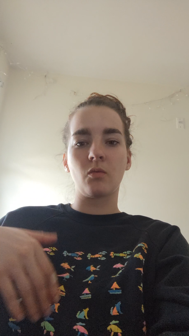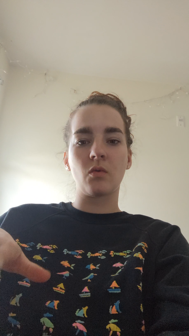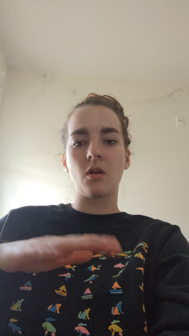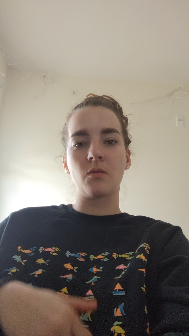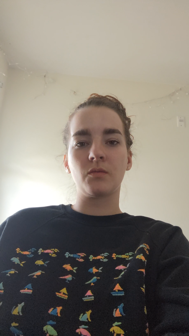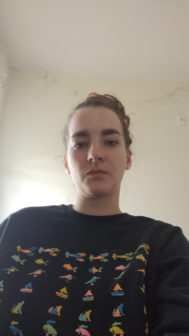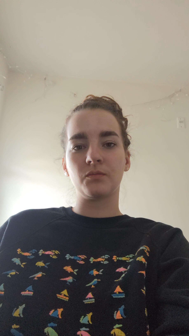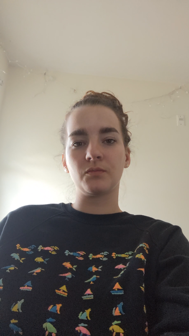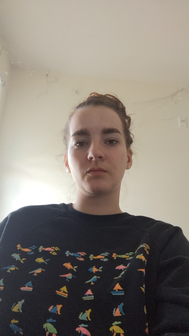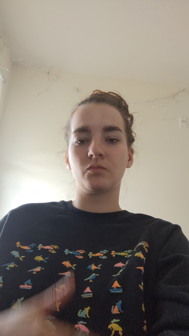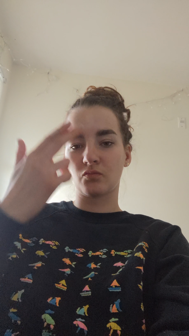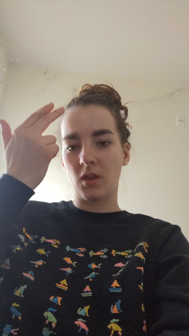rabbit